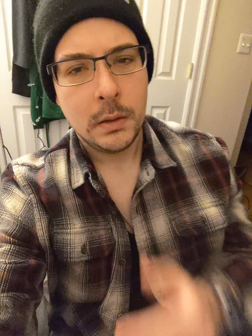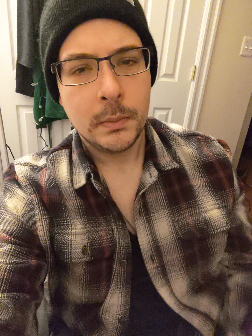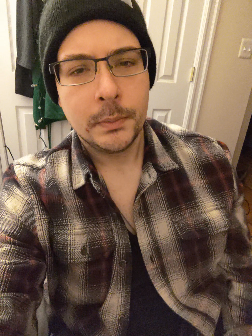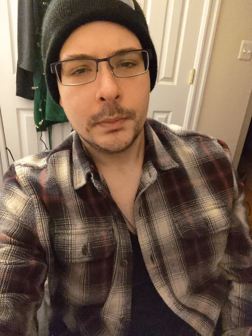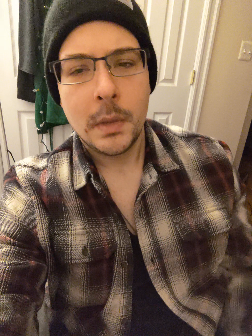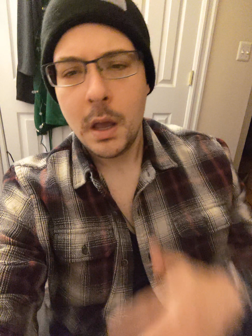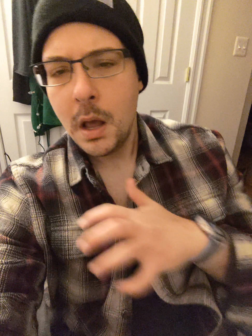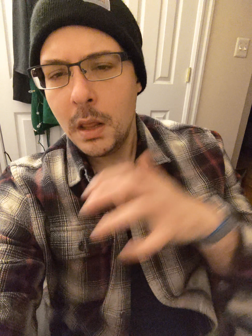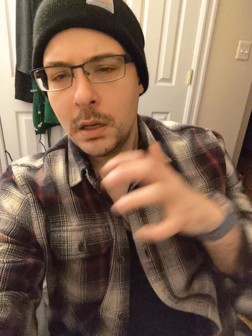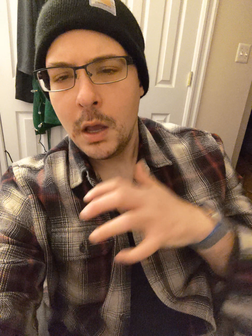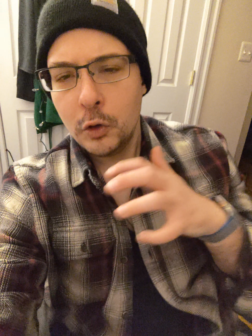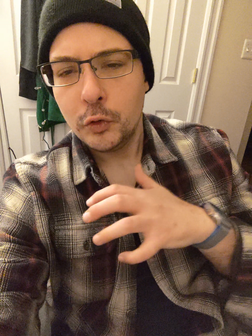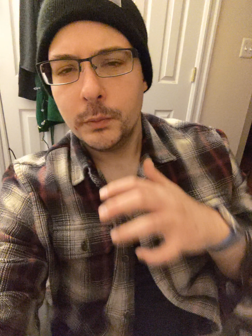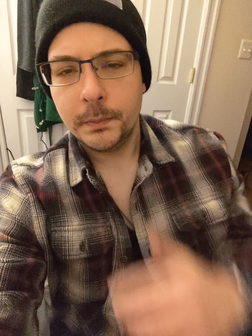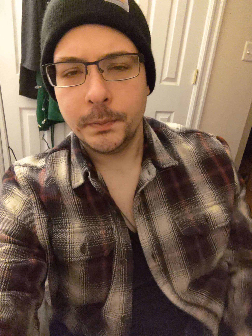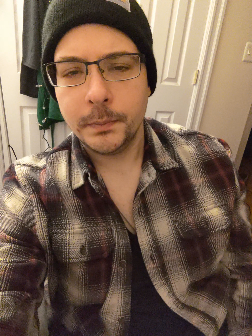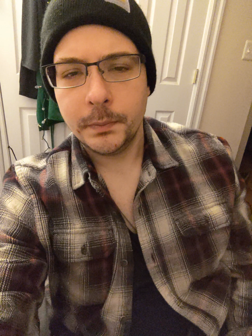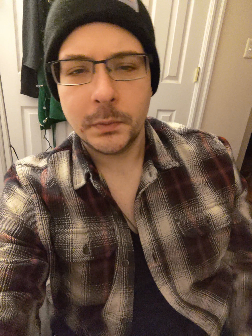alligator